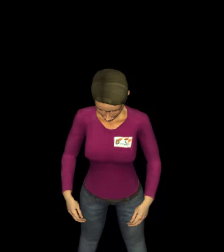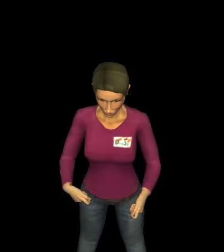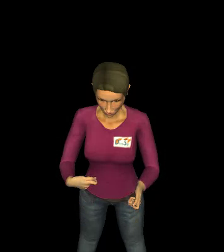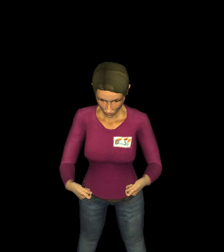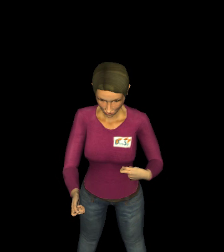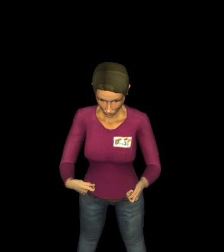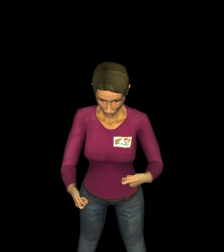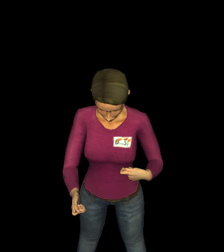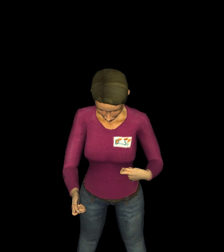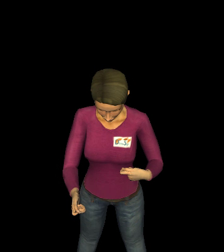سوق